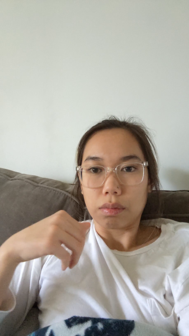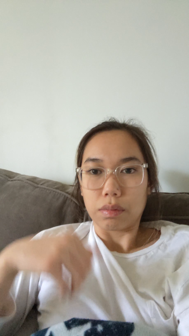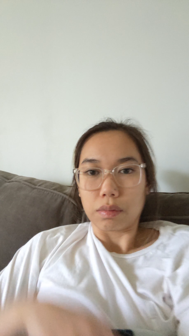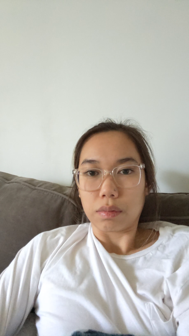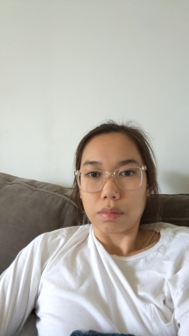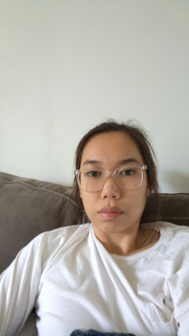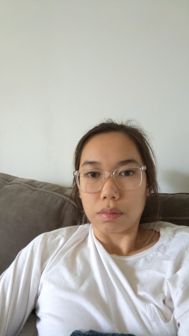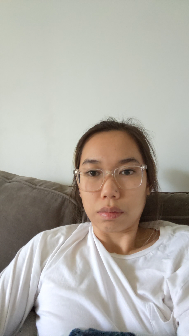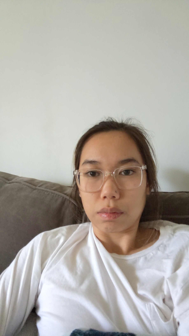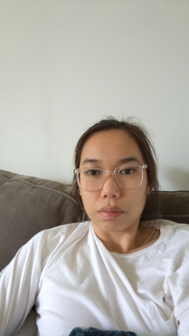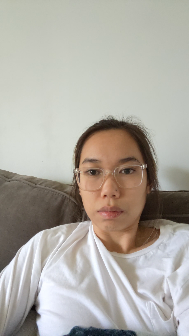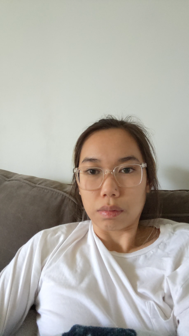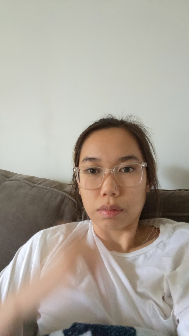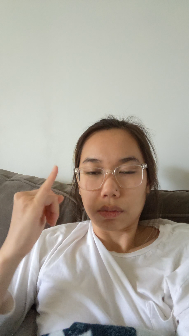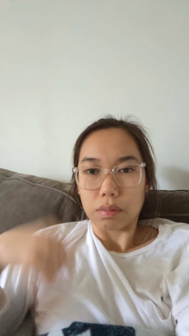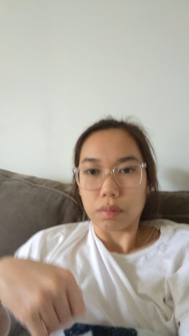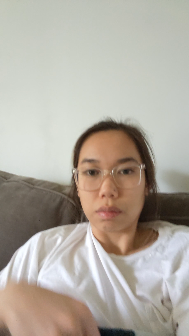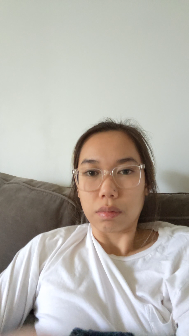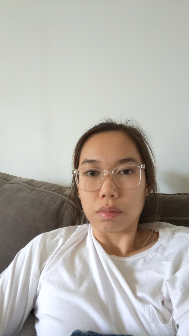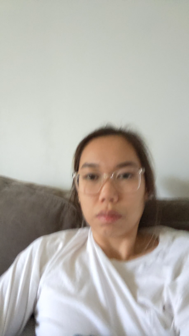last